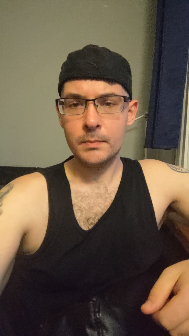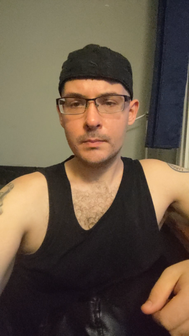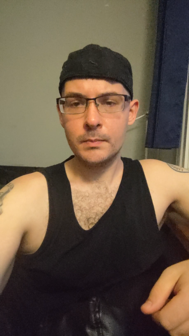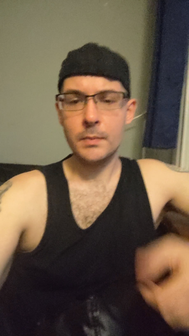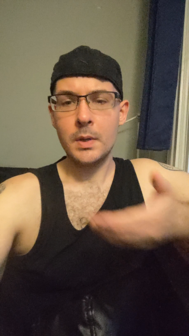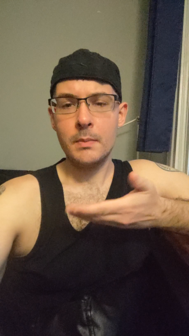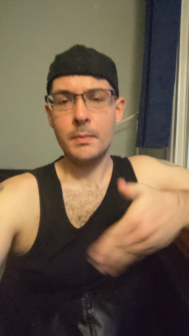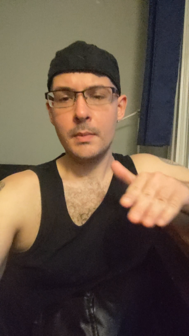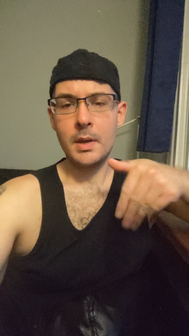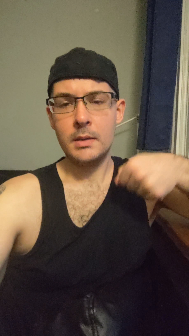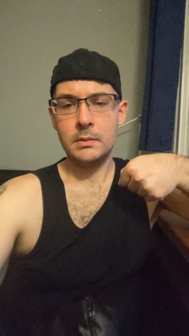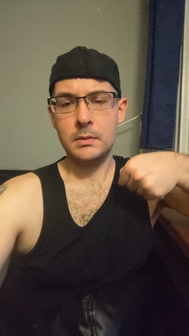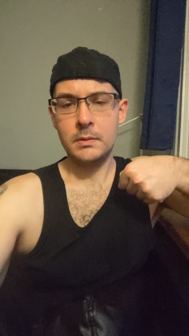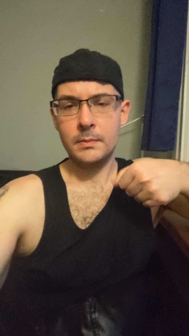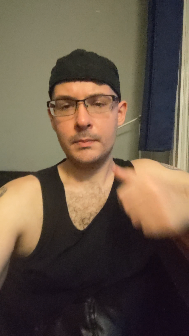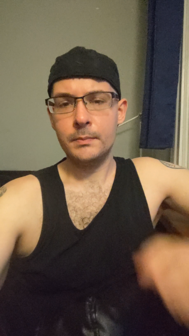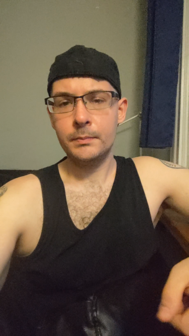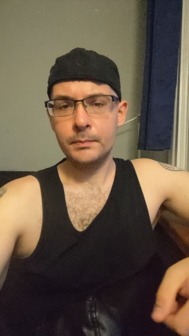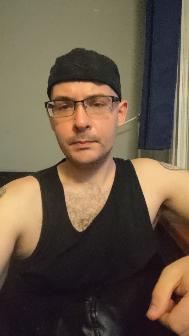basket